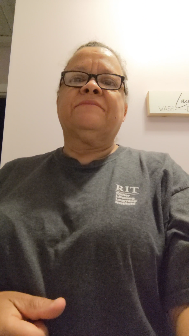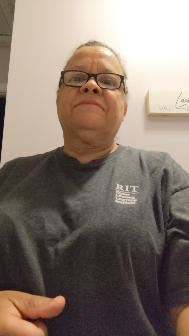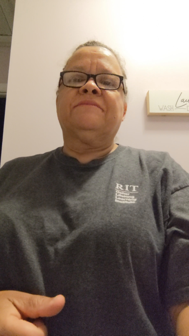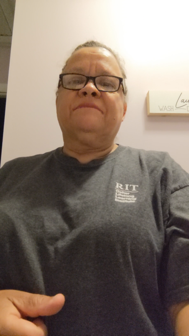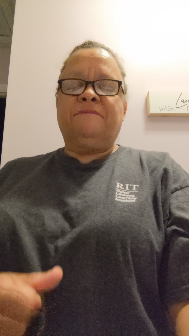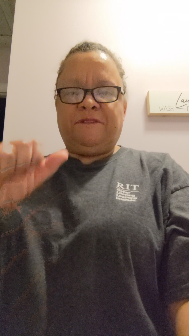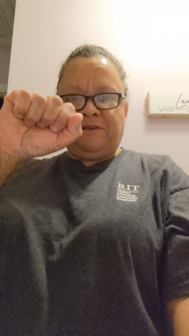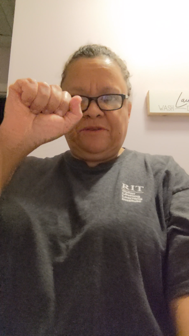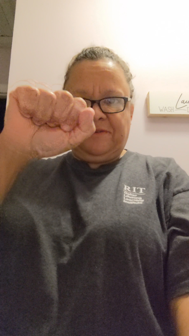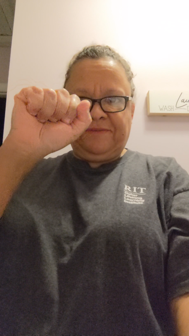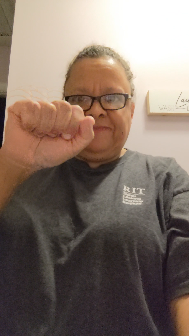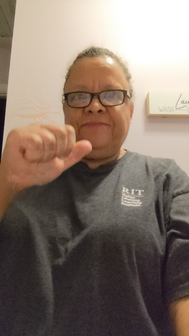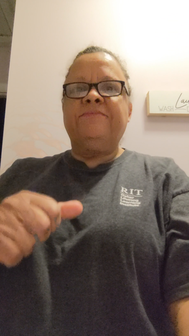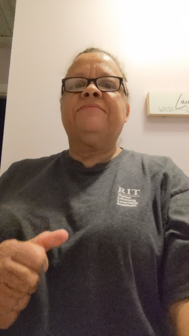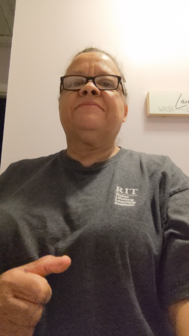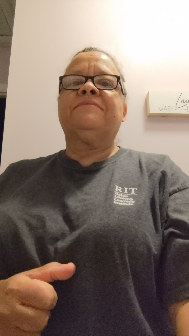knock